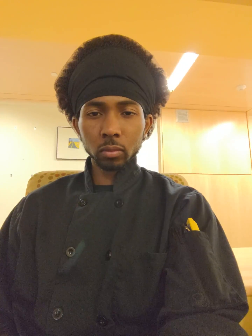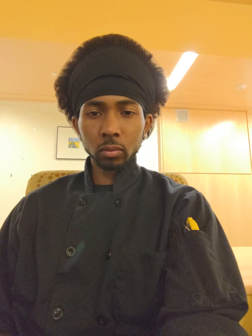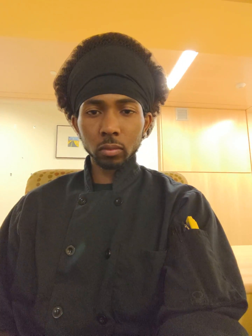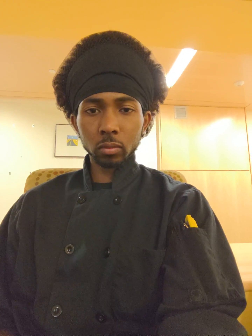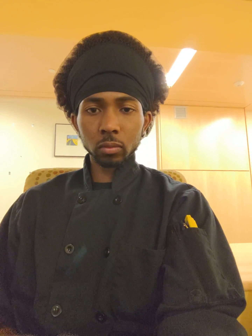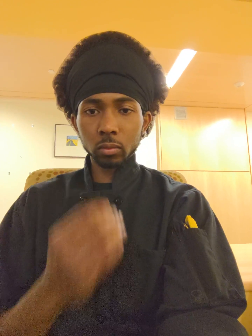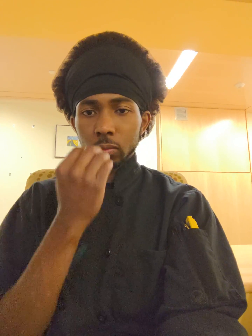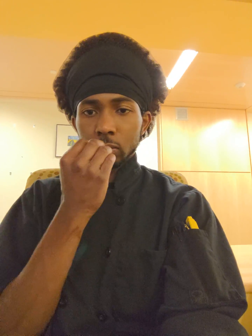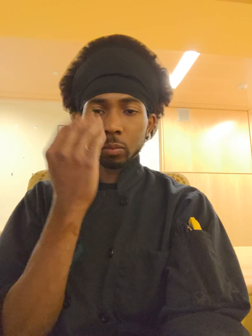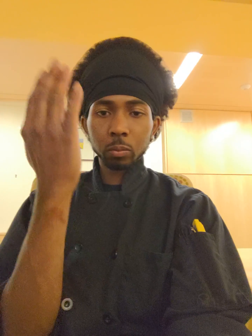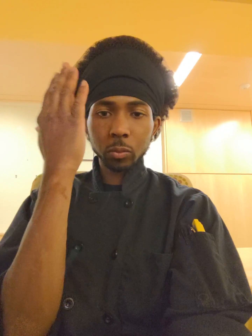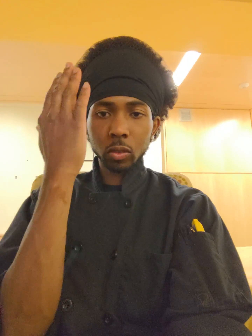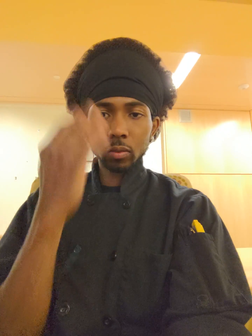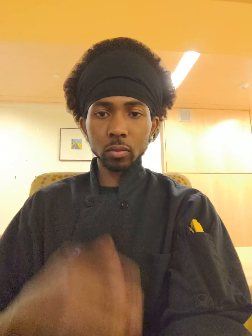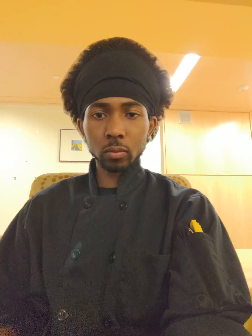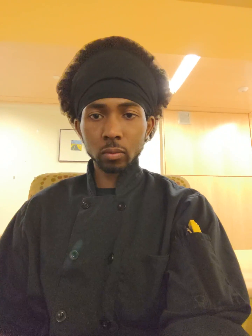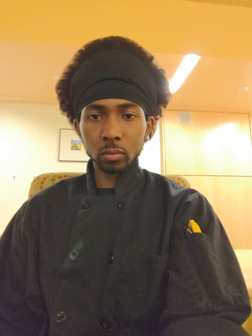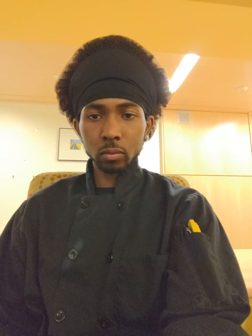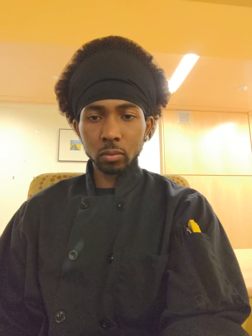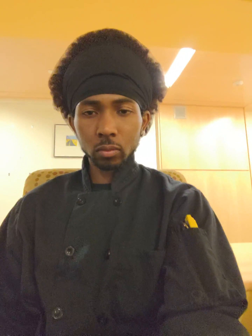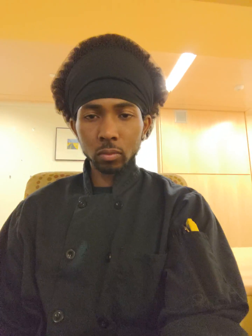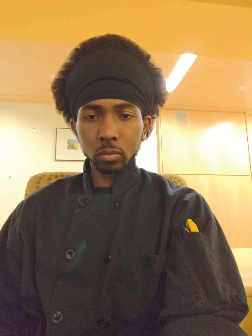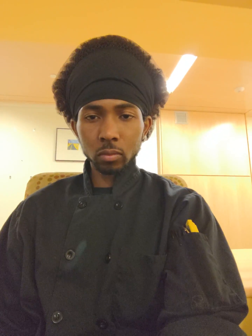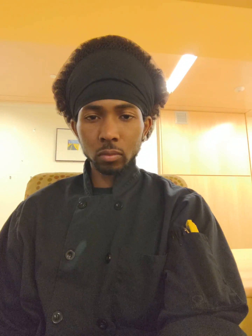breakfast